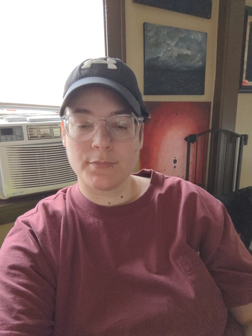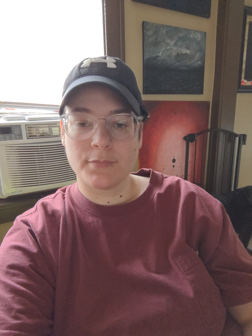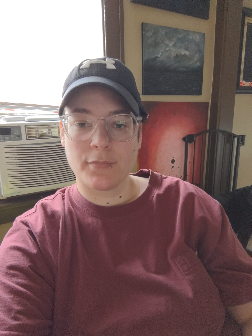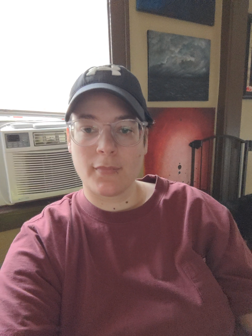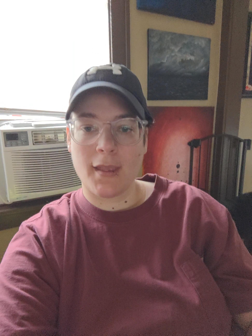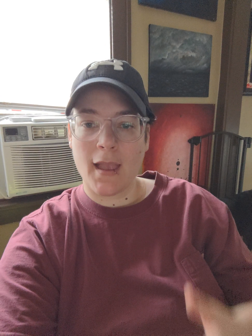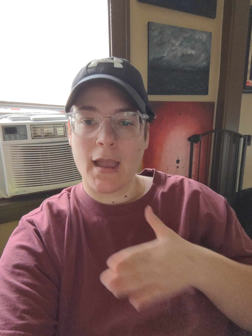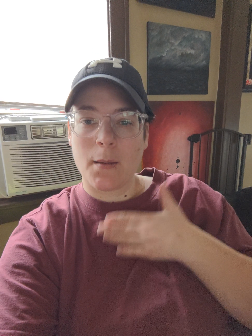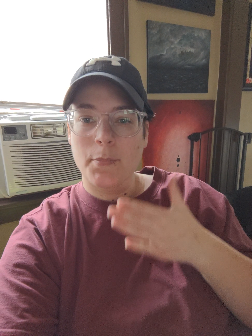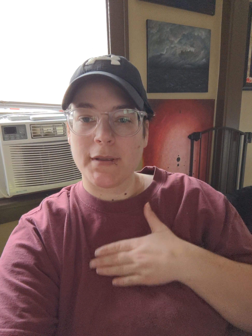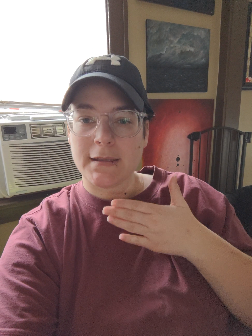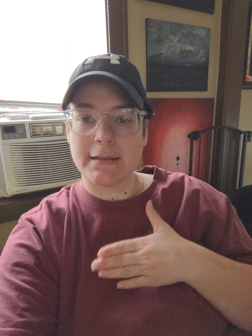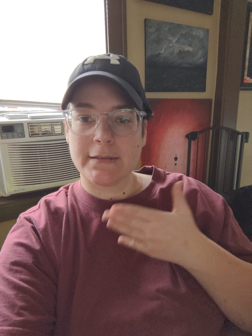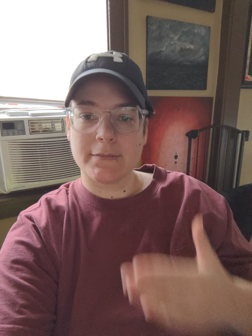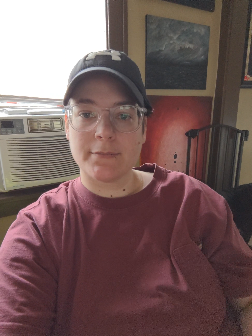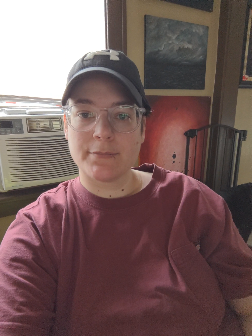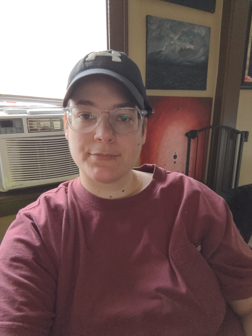happy